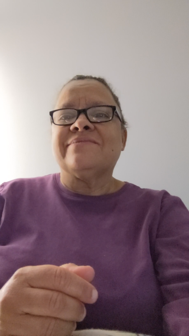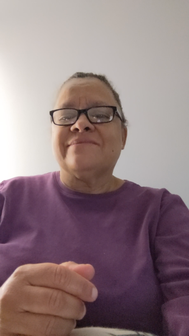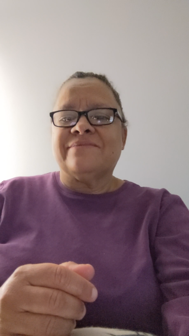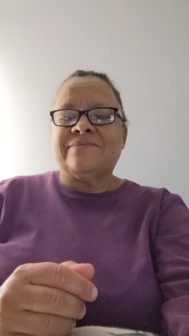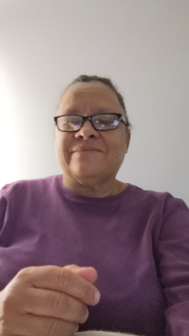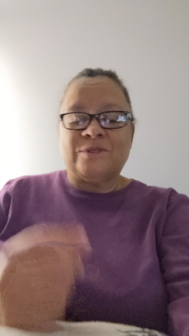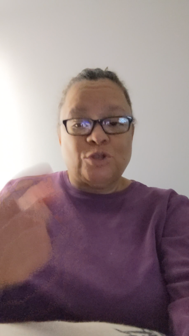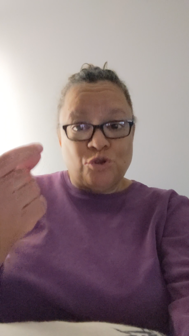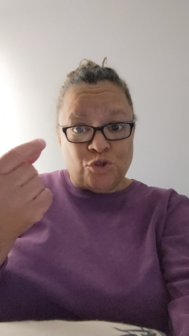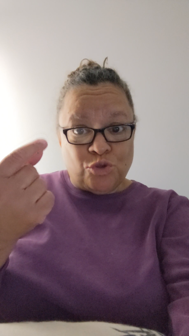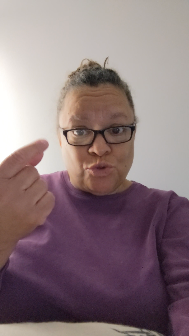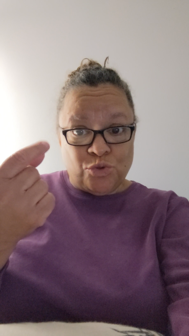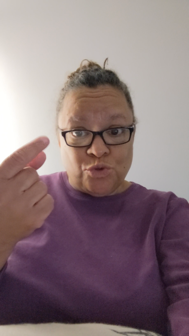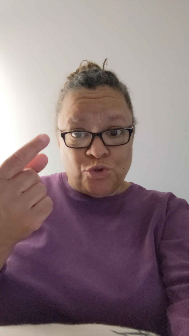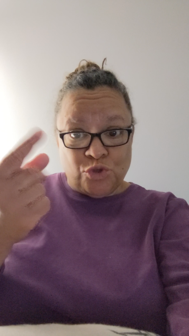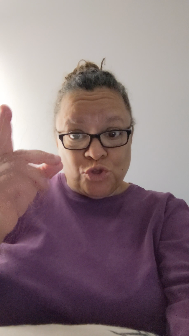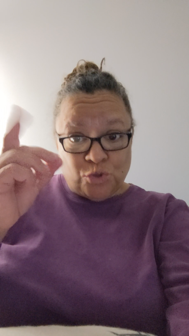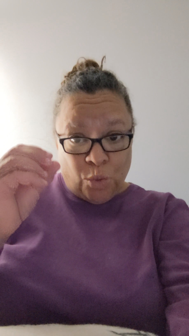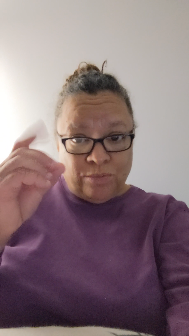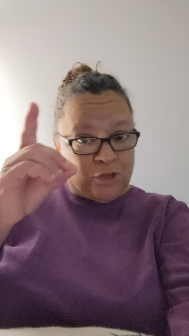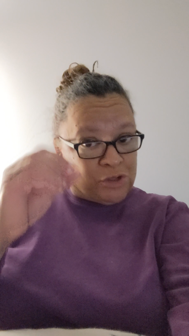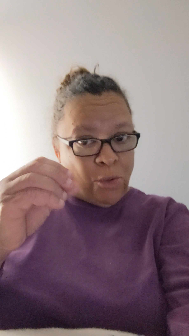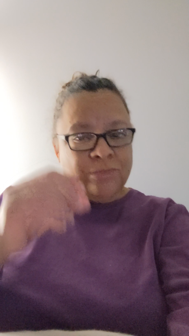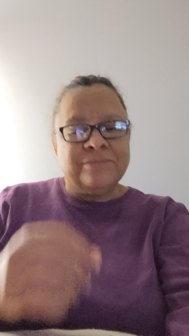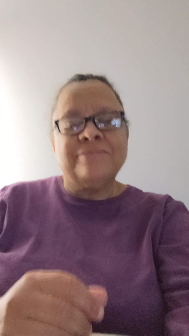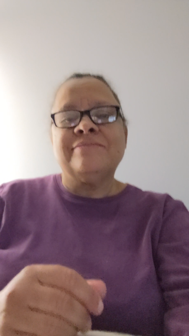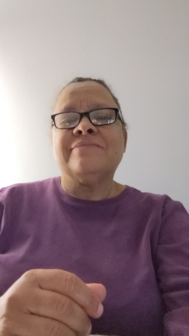do